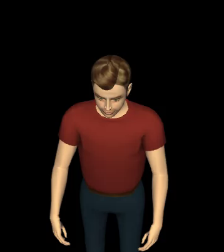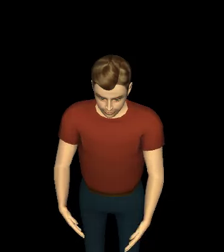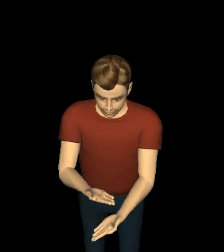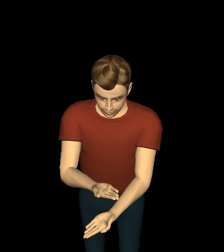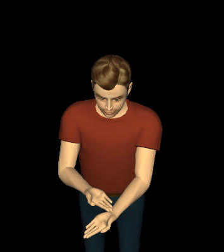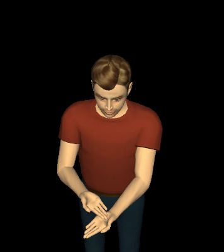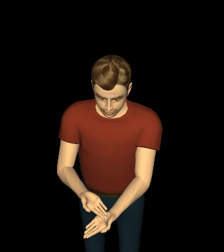يثبت